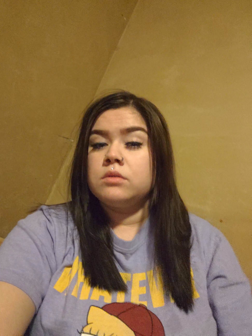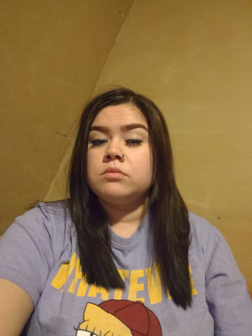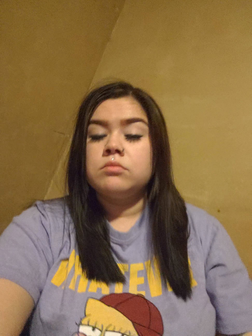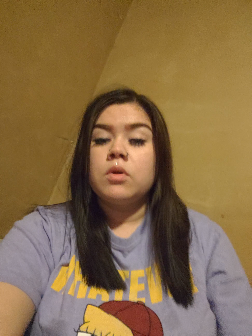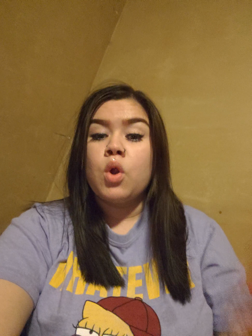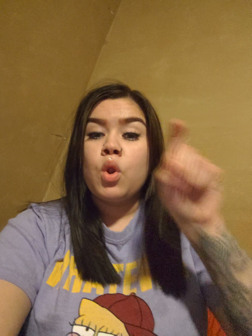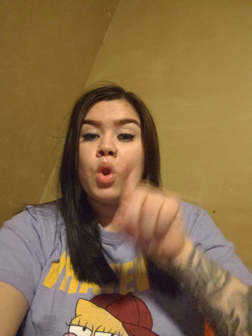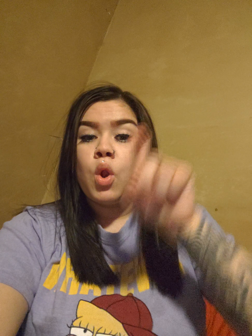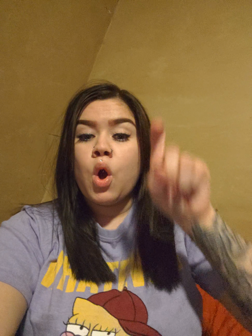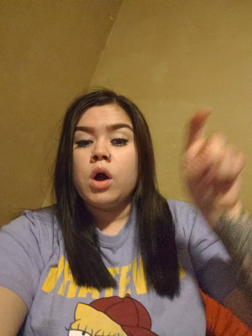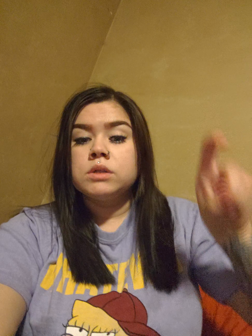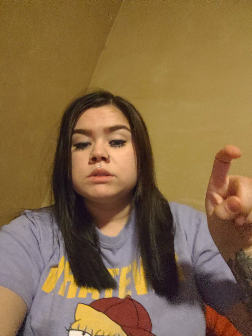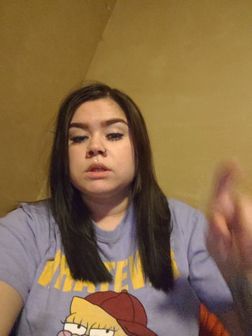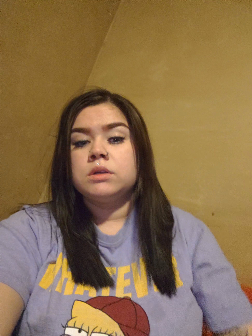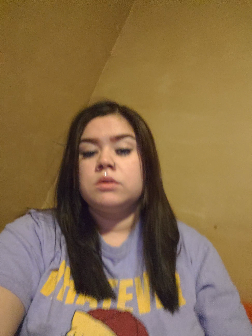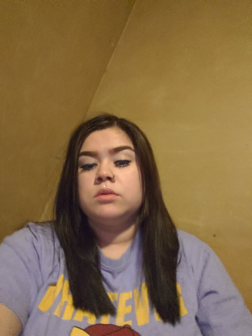closet